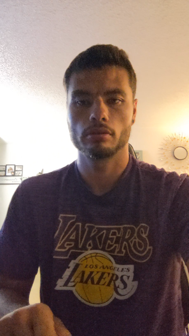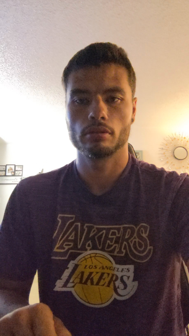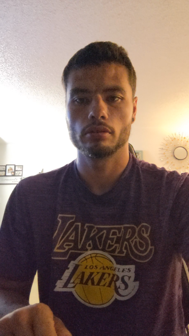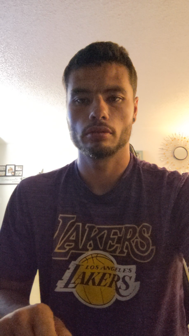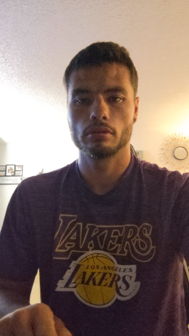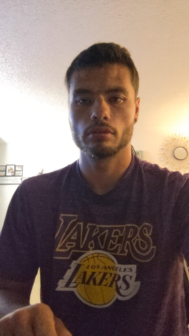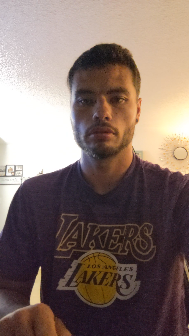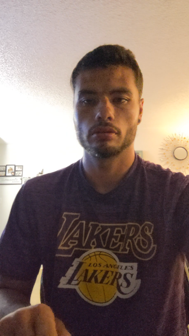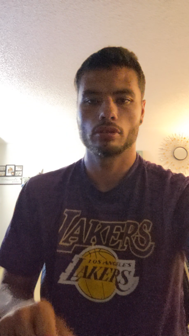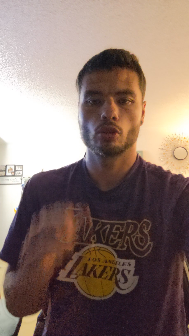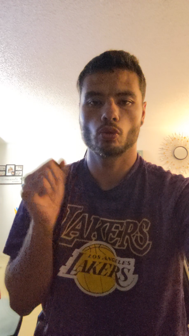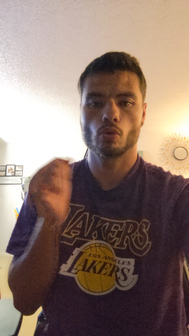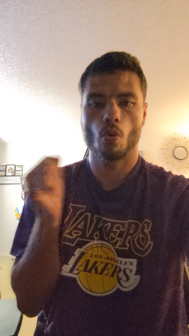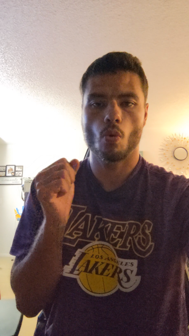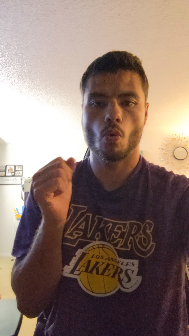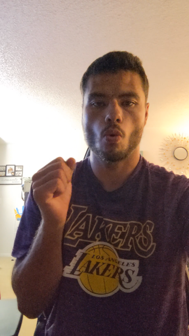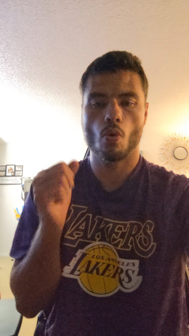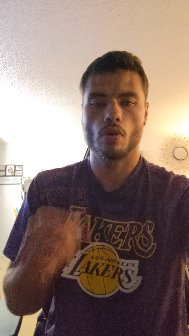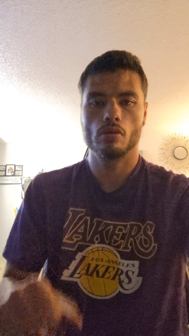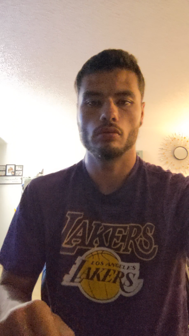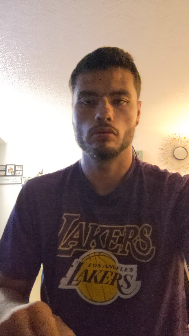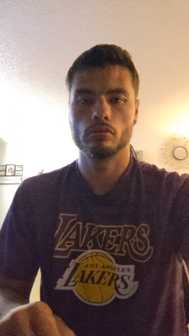cold